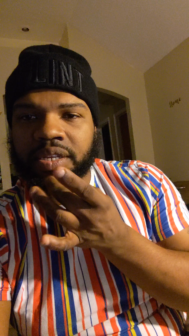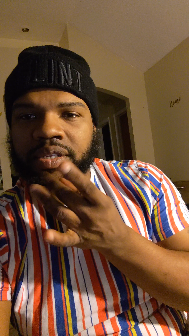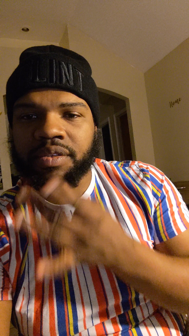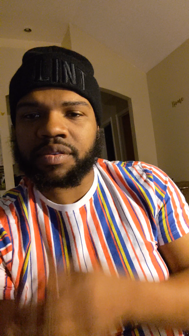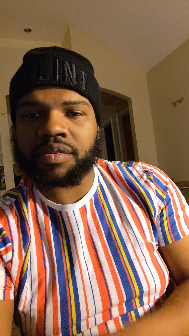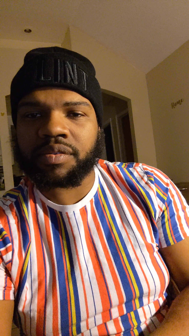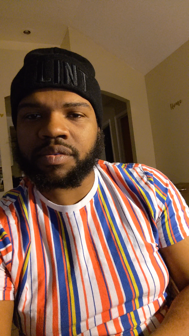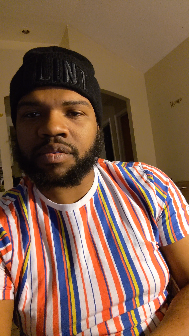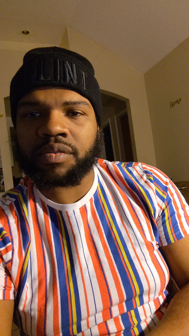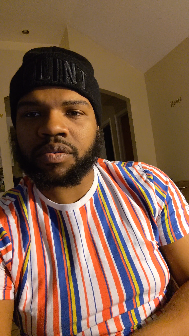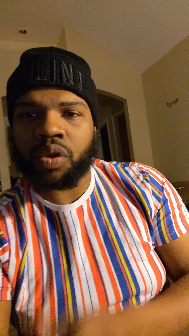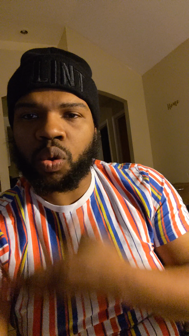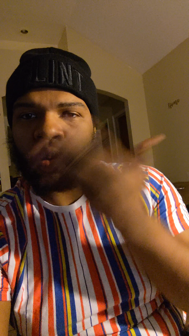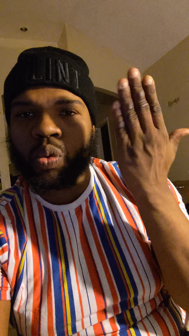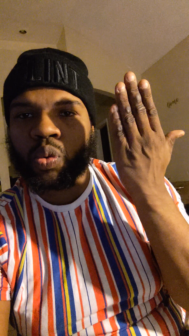all gone